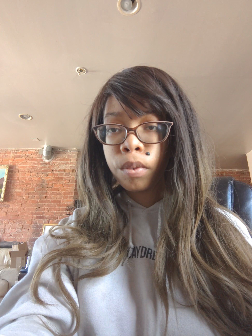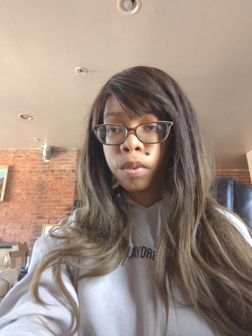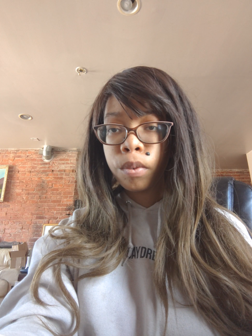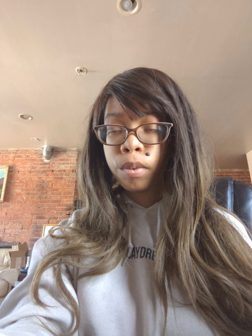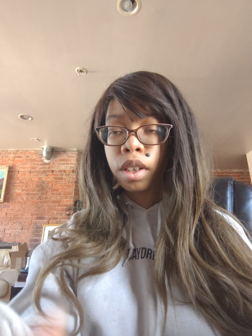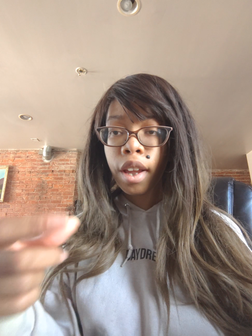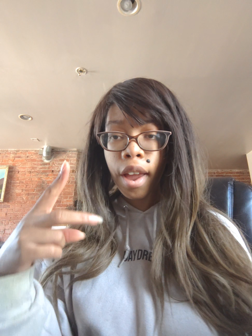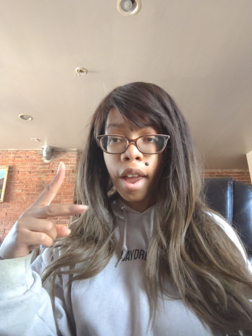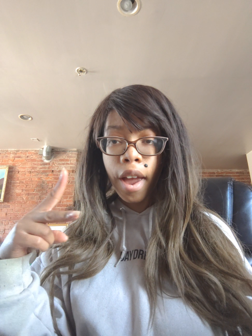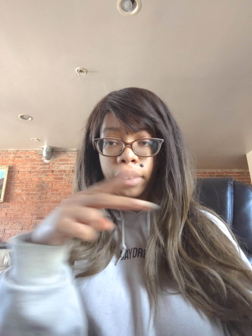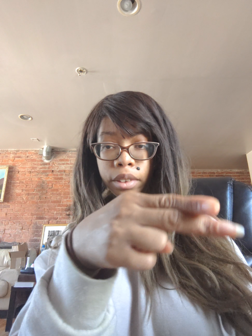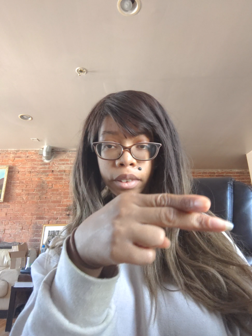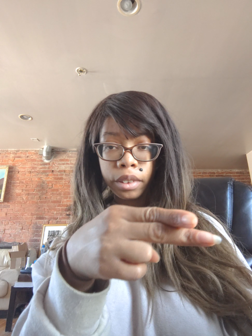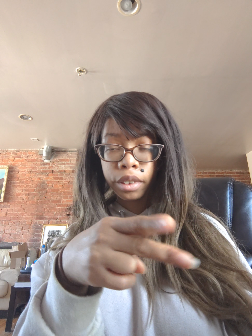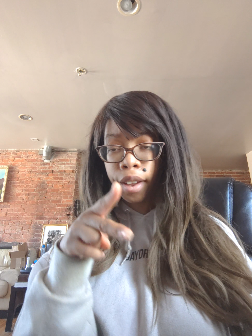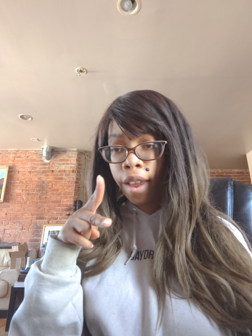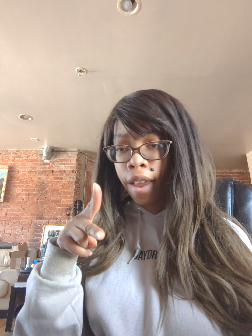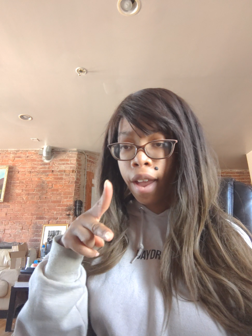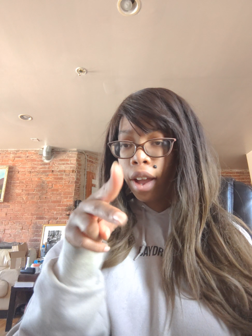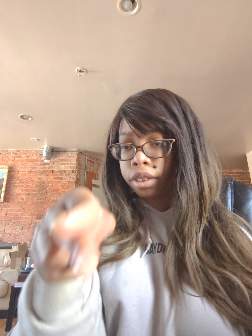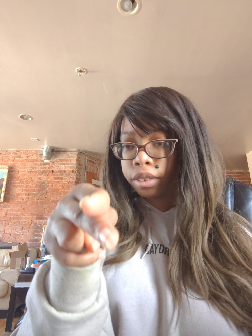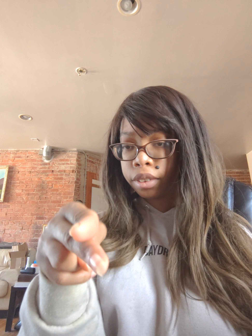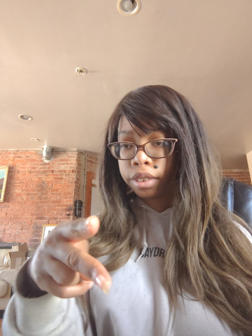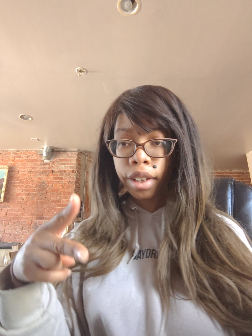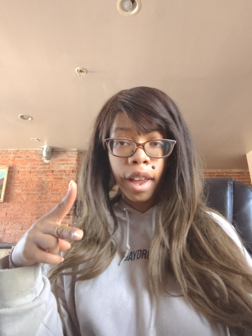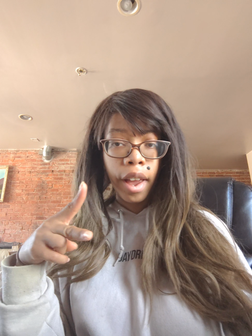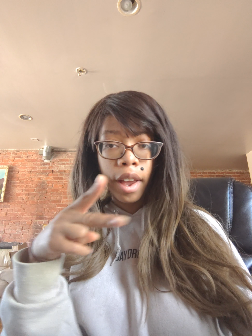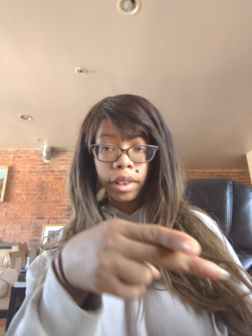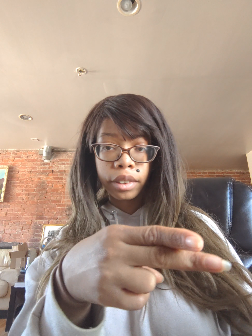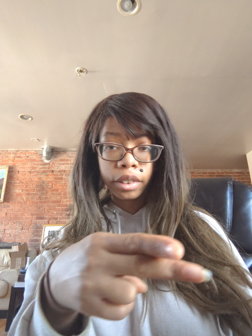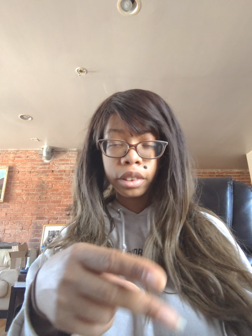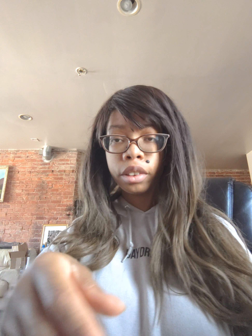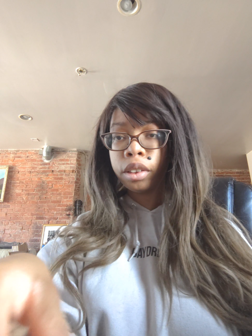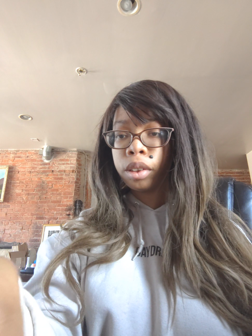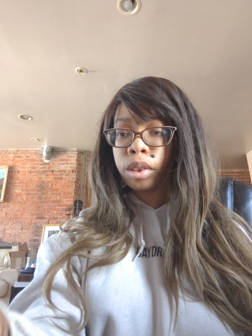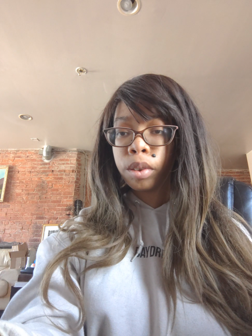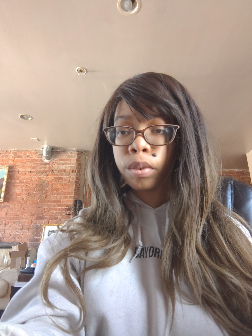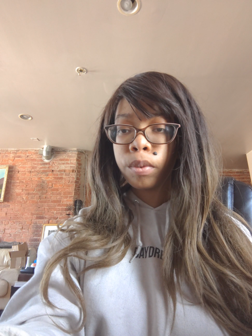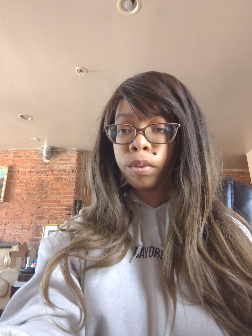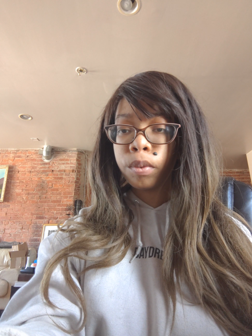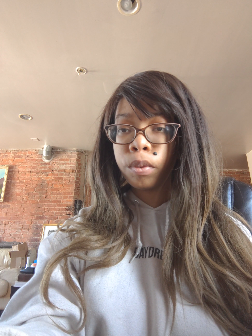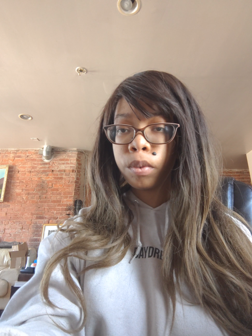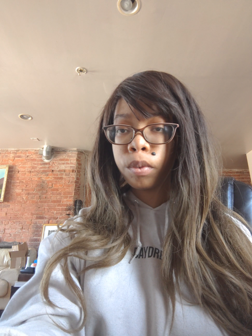cut